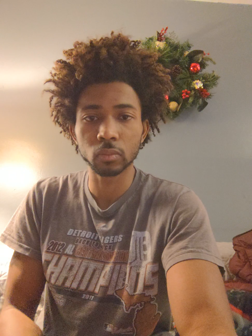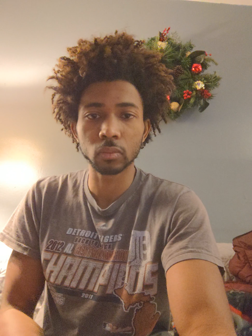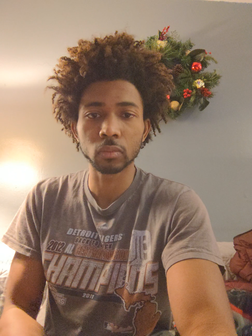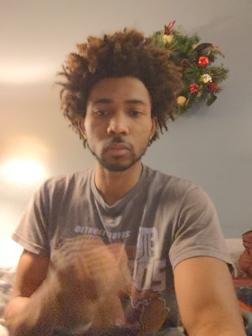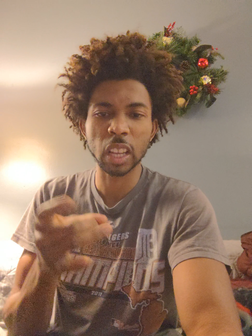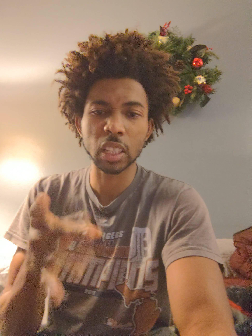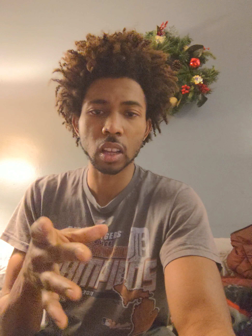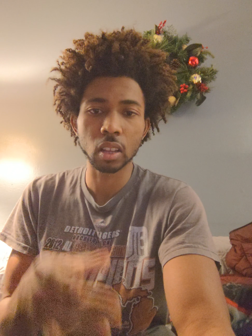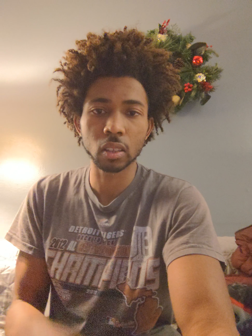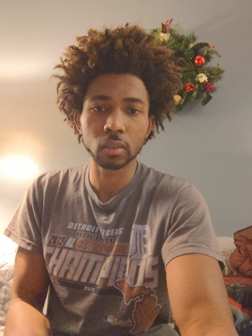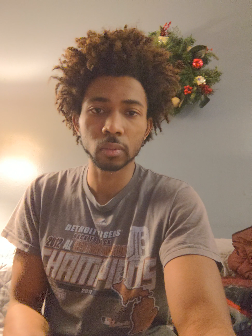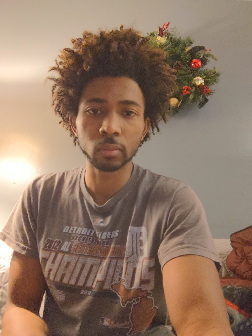hate